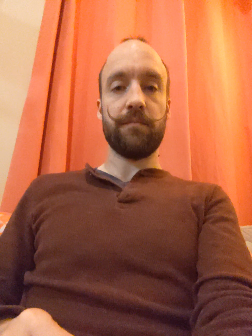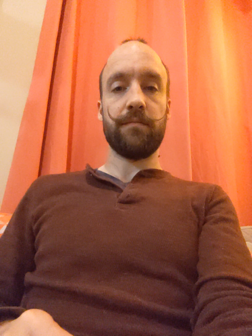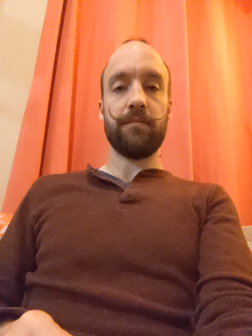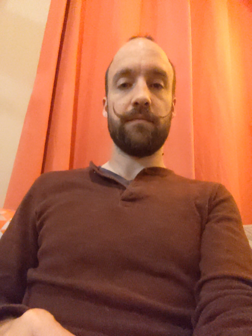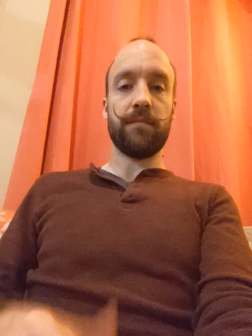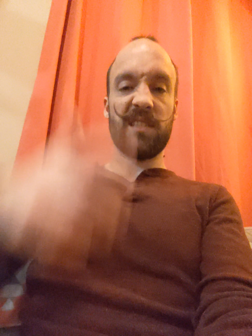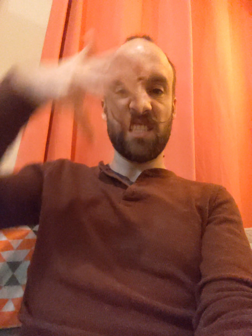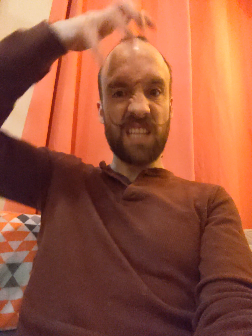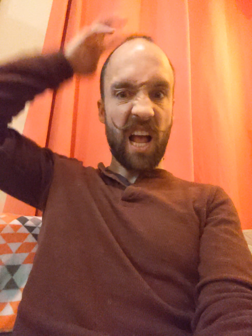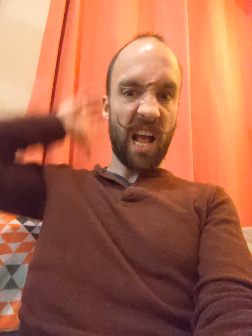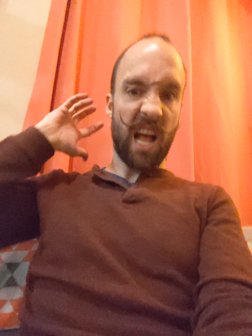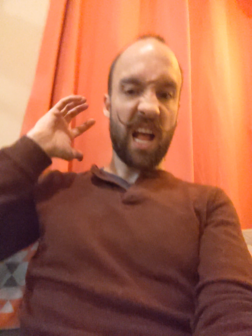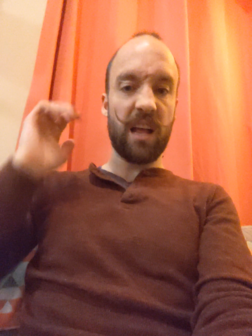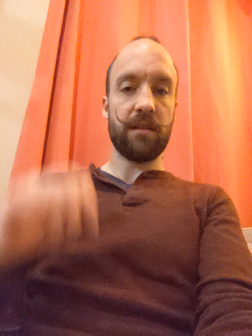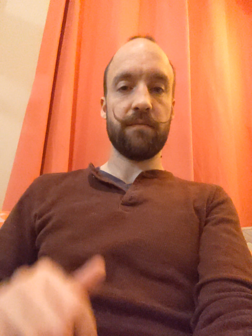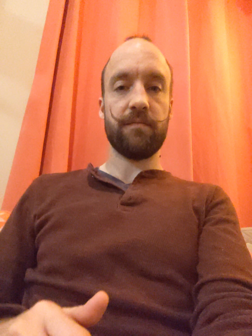lion